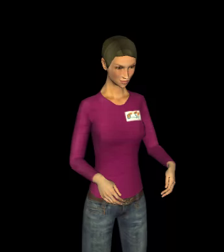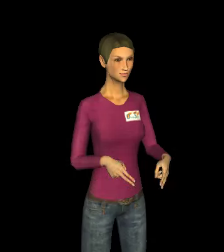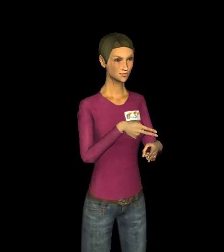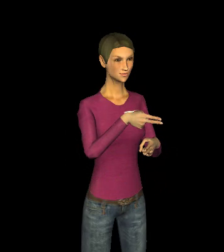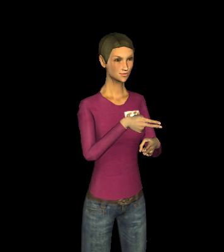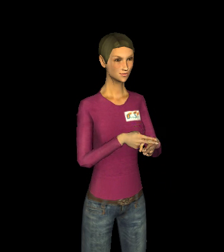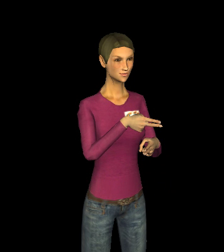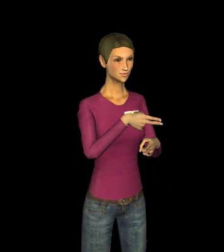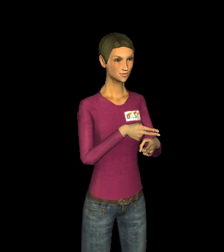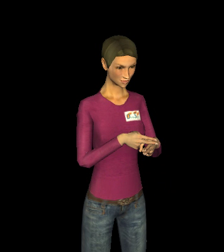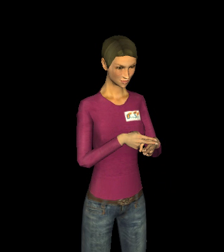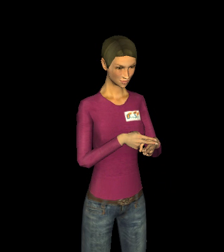لقب